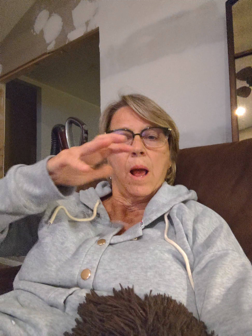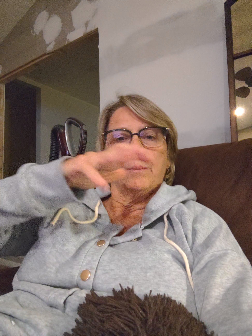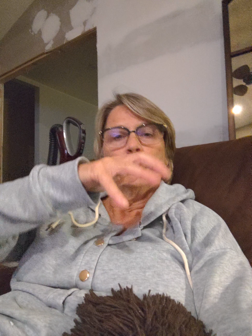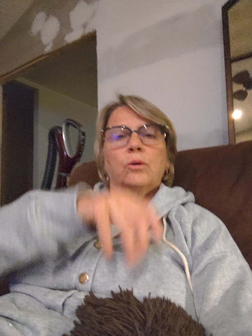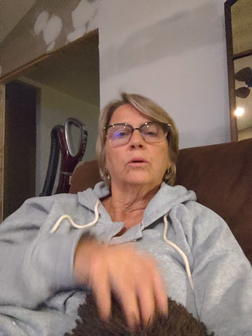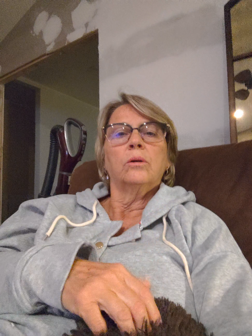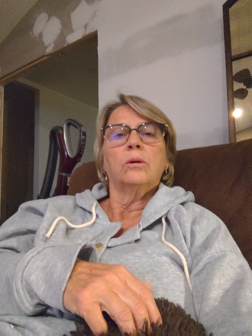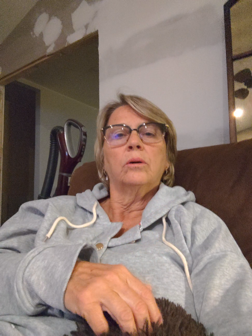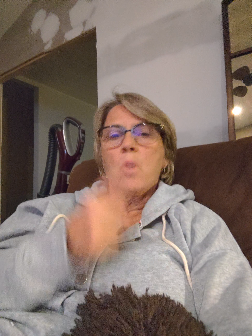helicopter